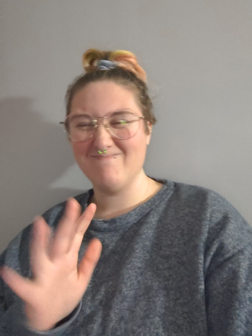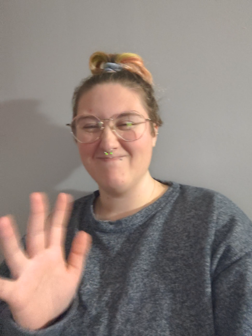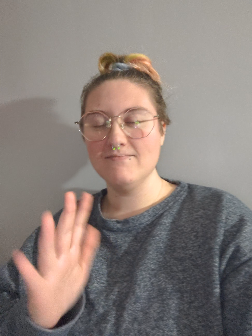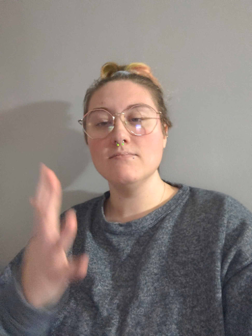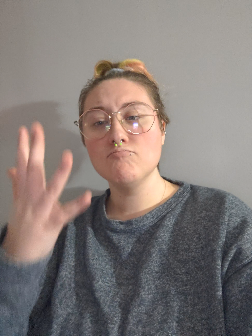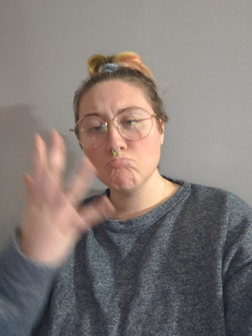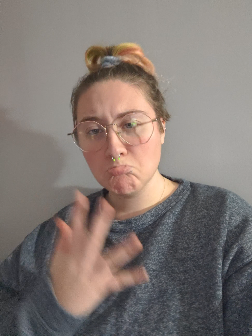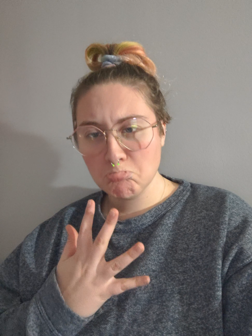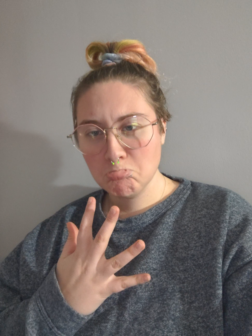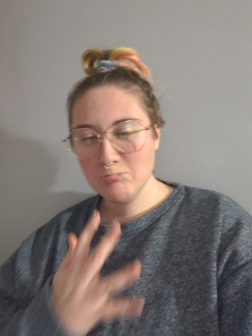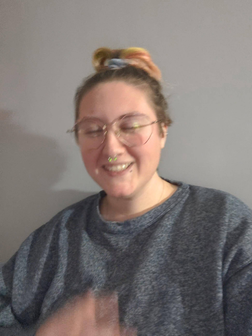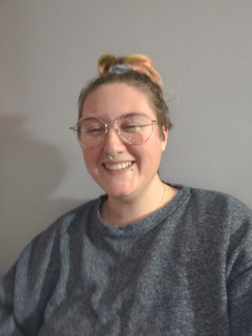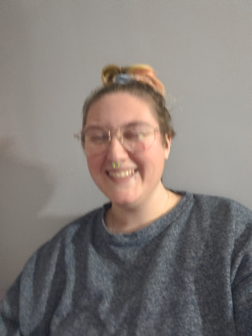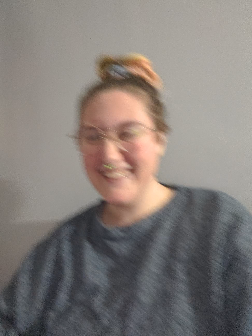sad